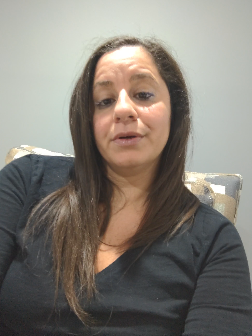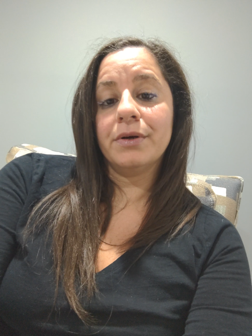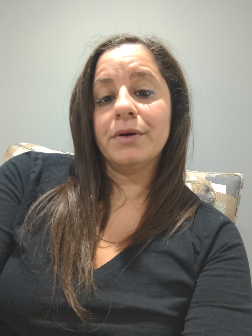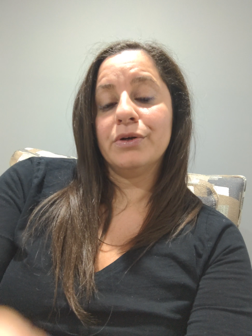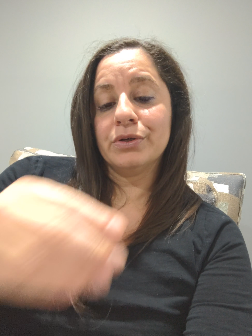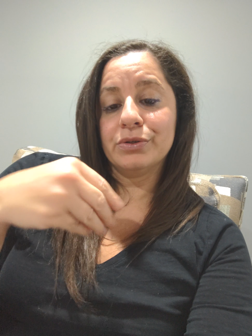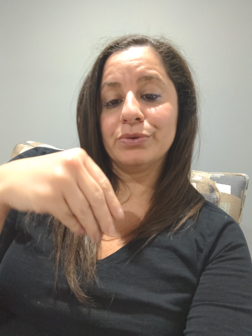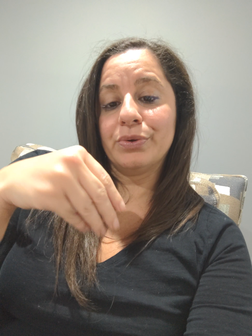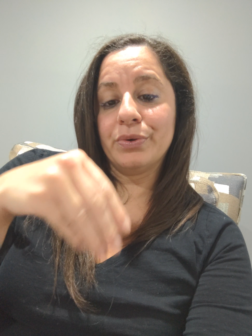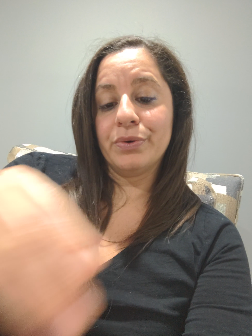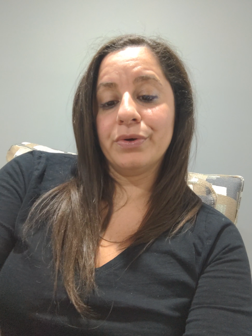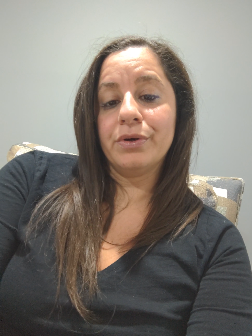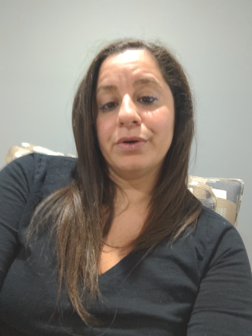store